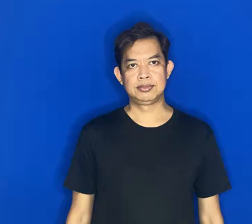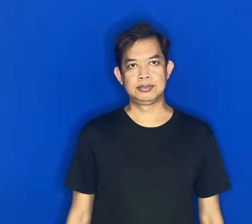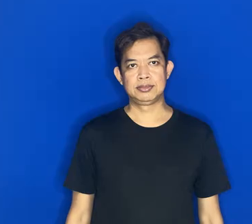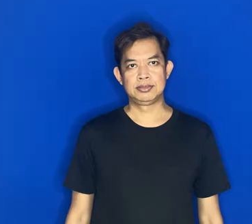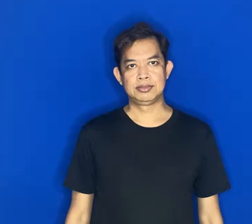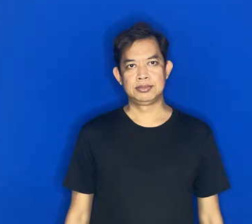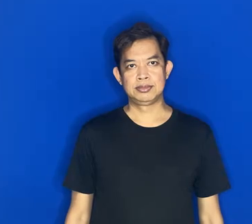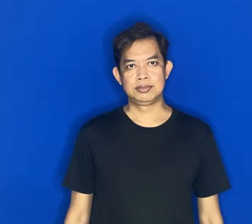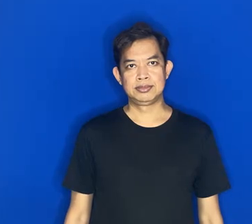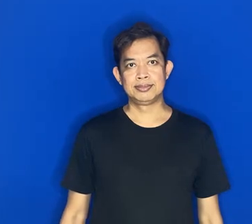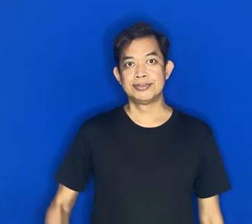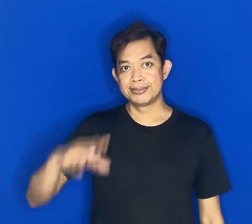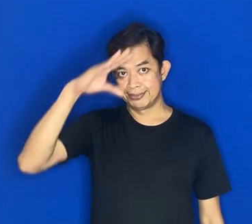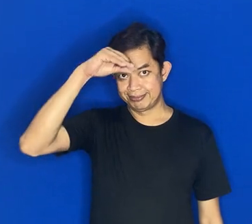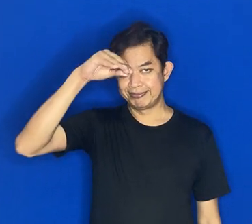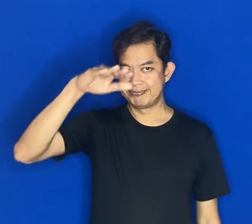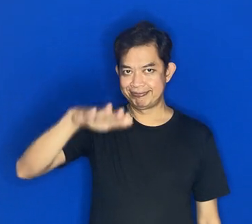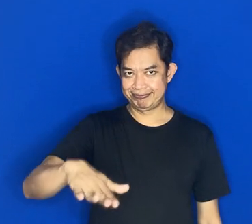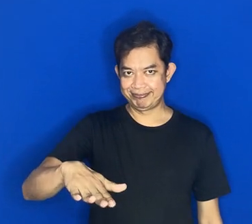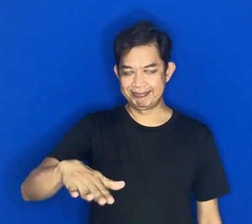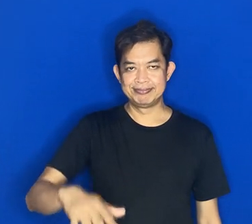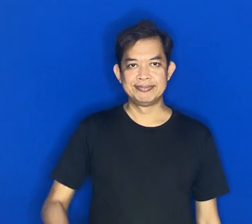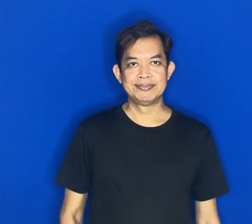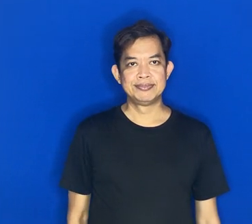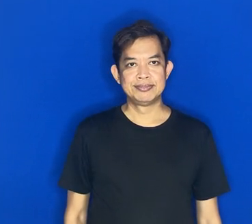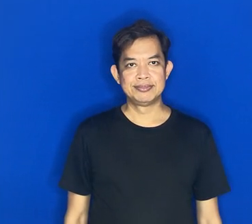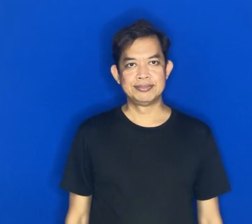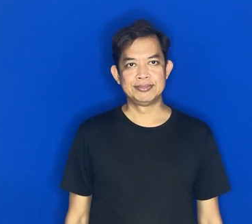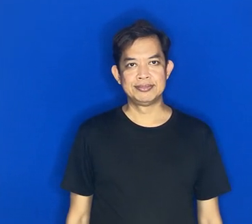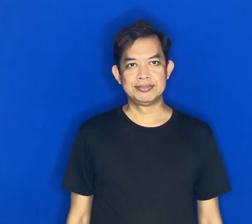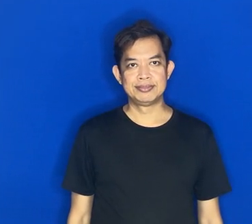boy